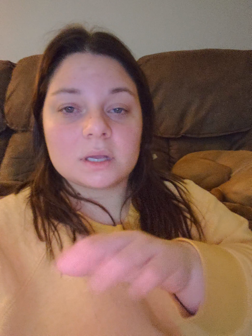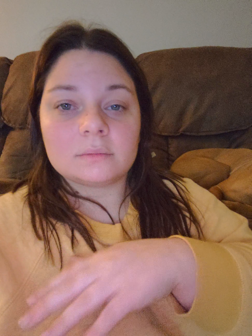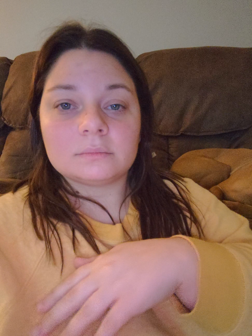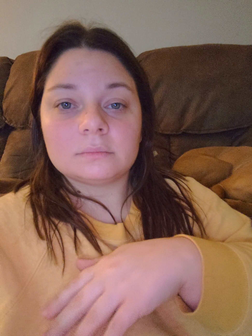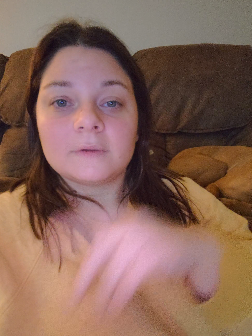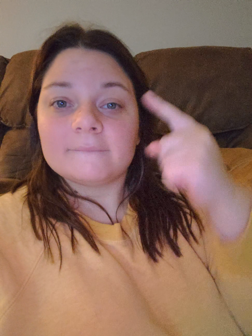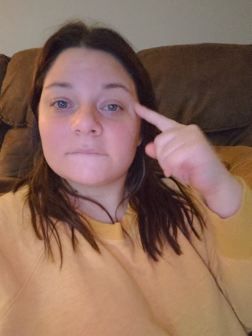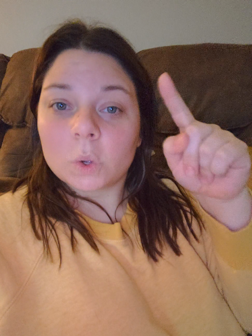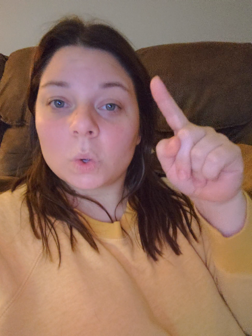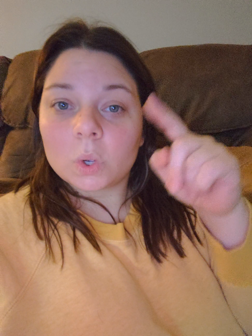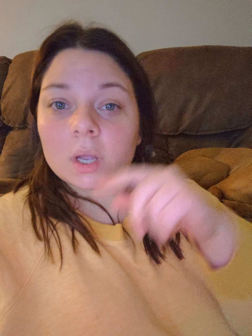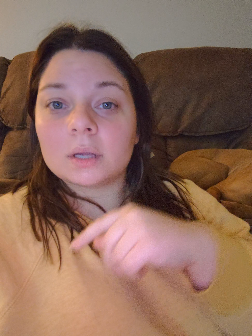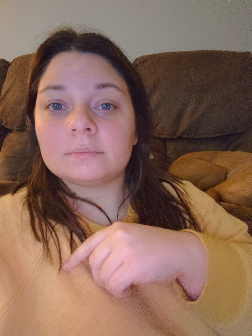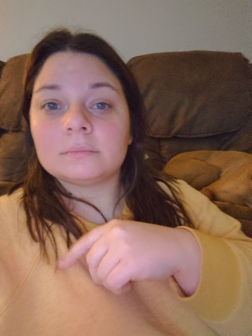for